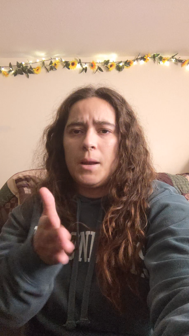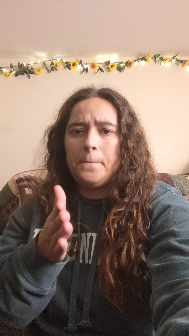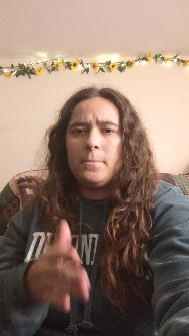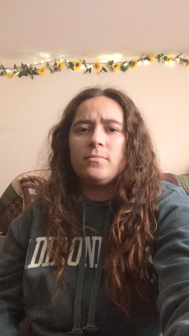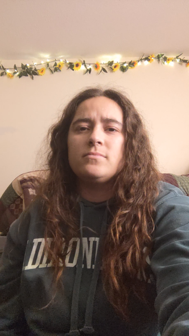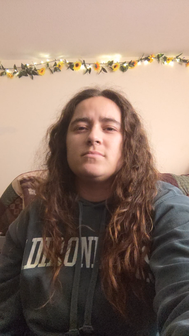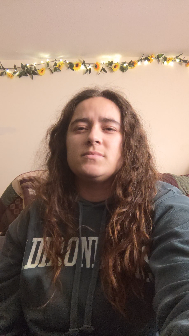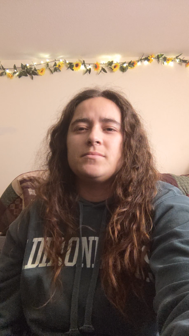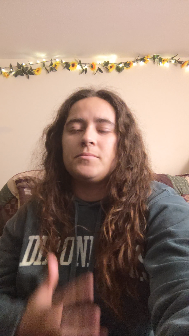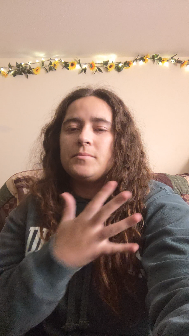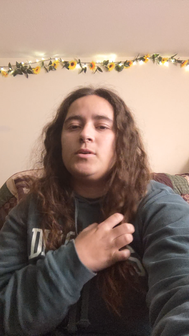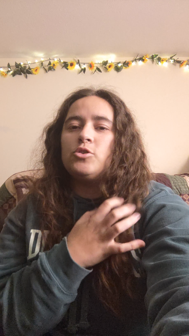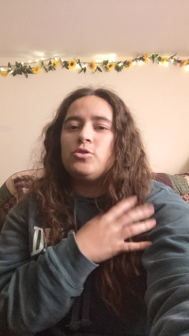bear